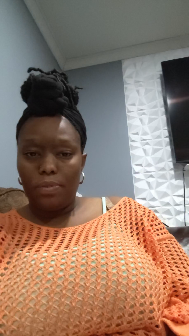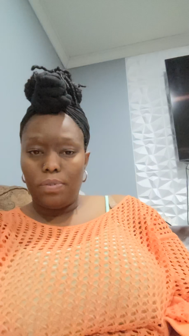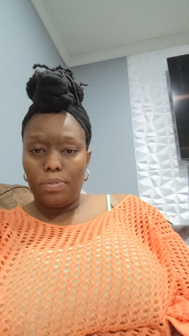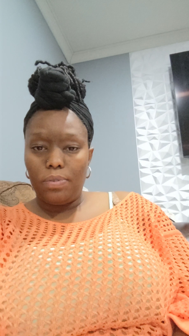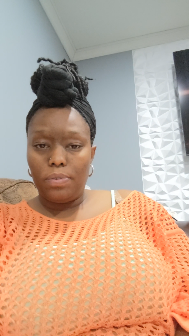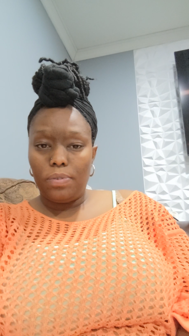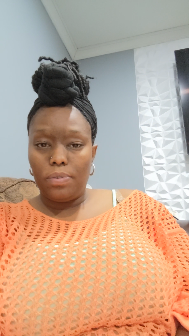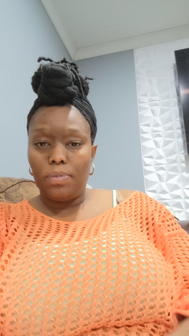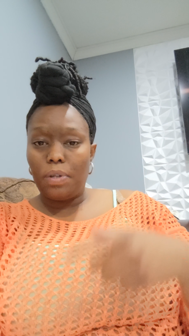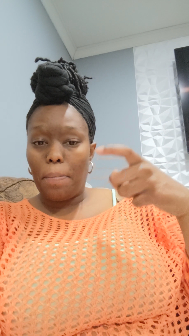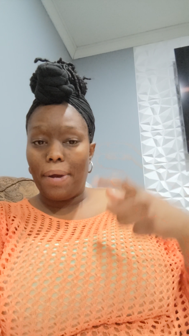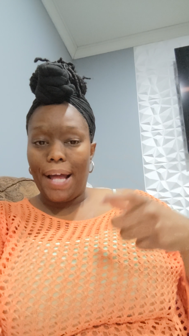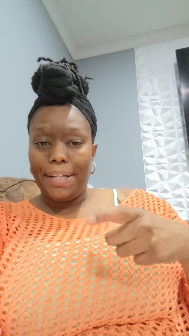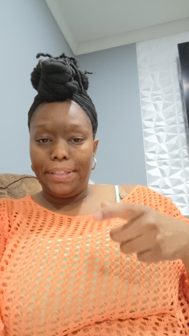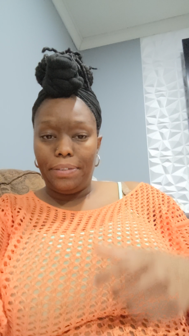plate